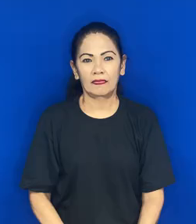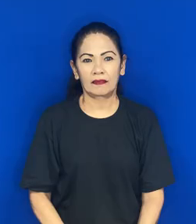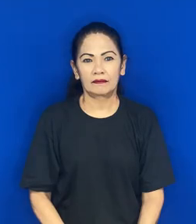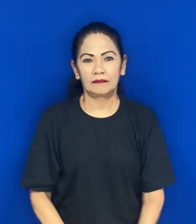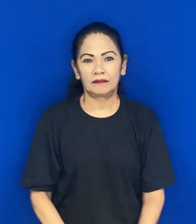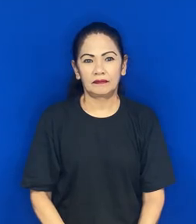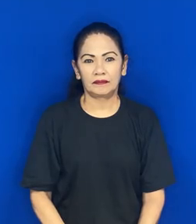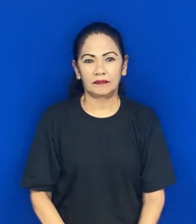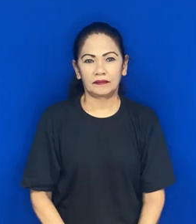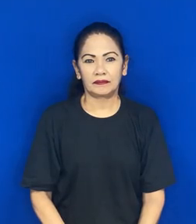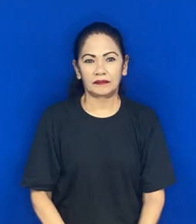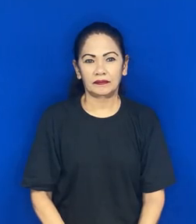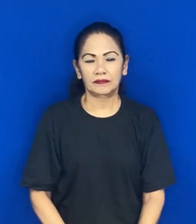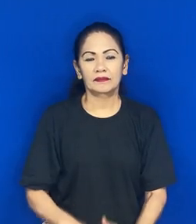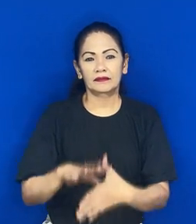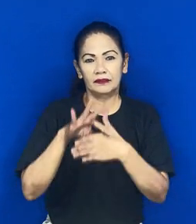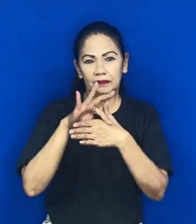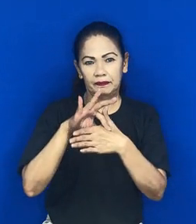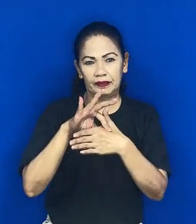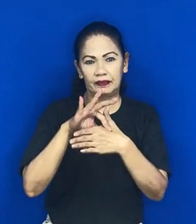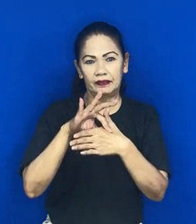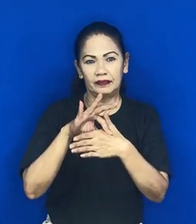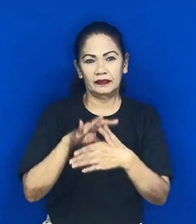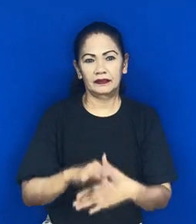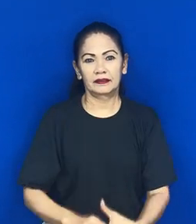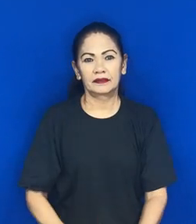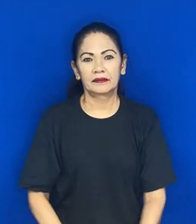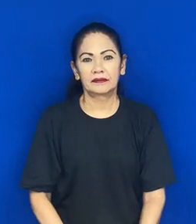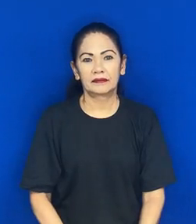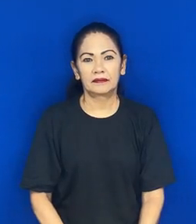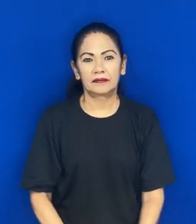meat